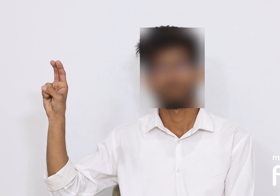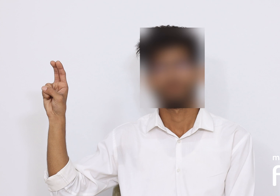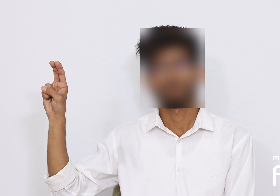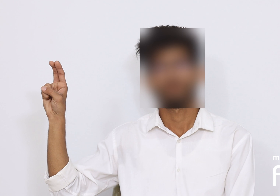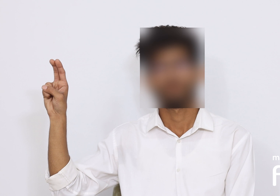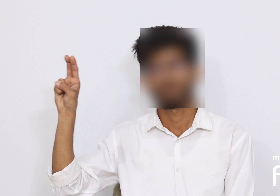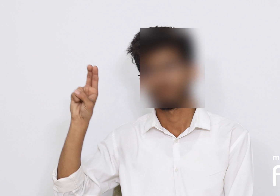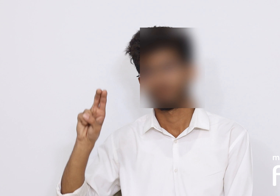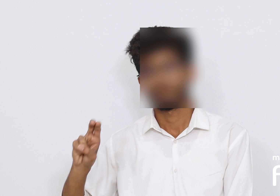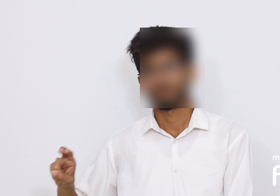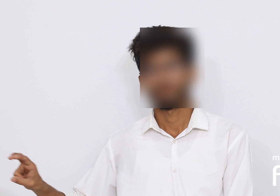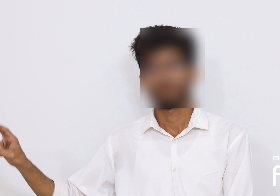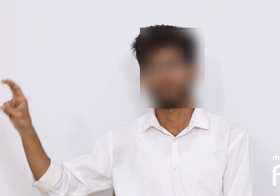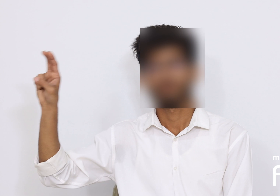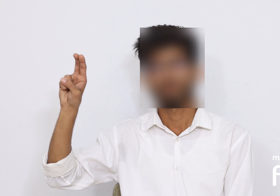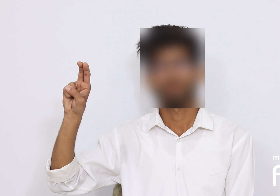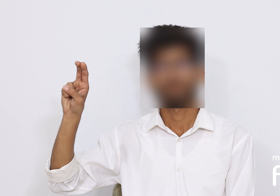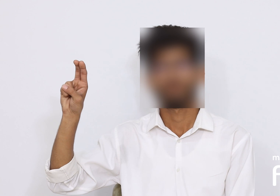ہ